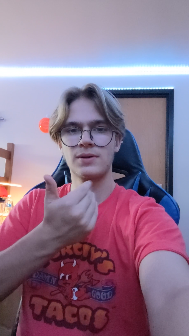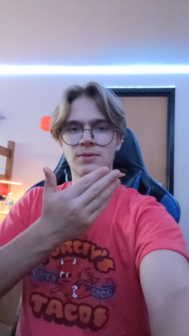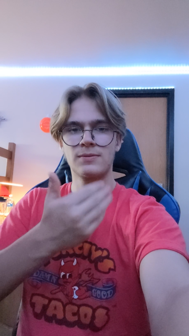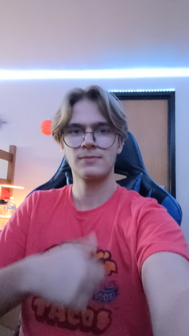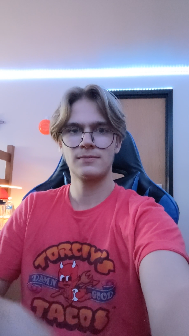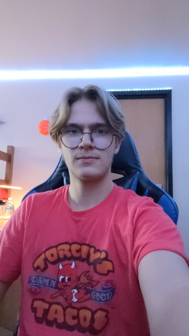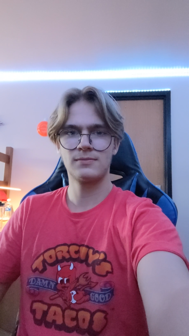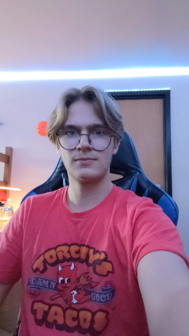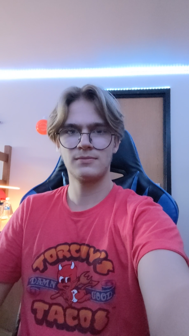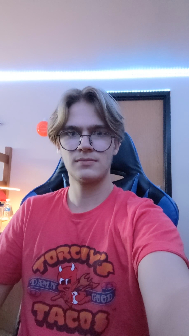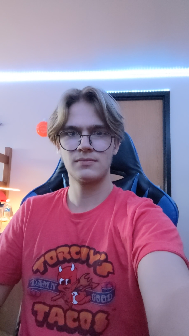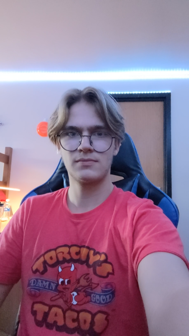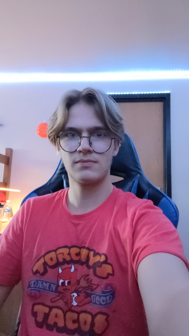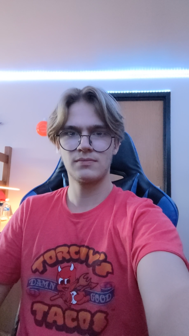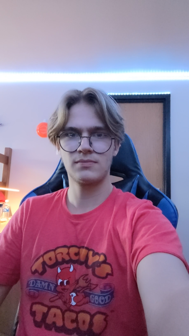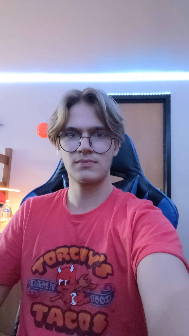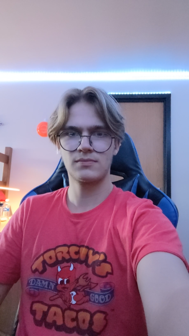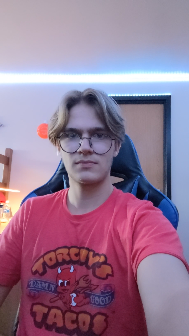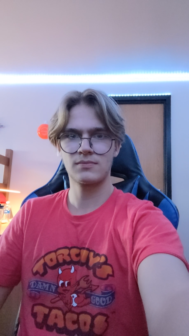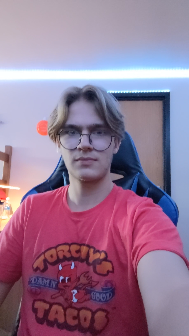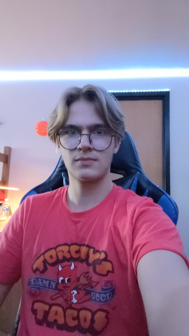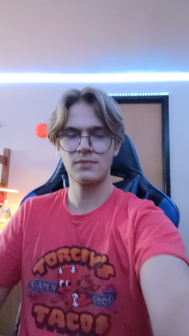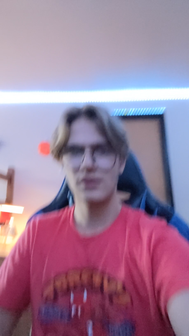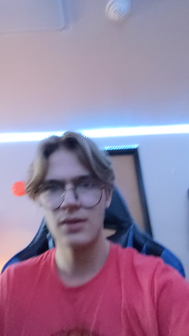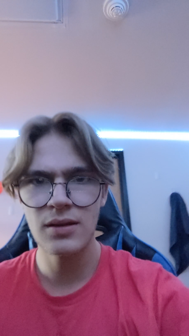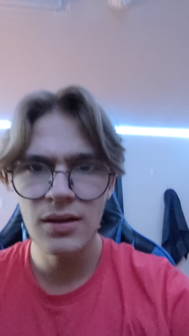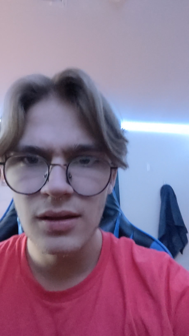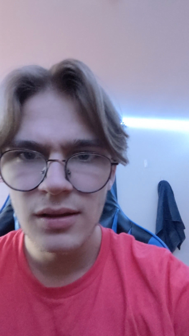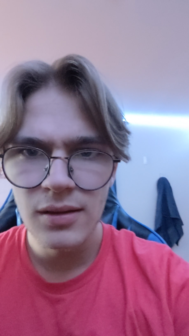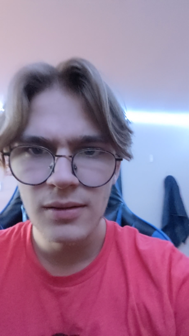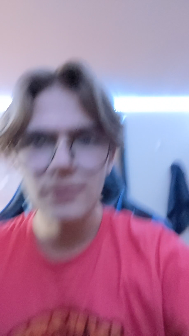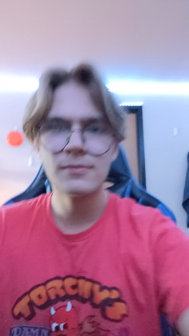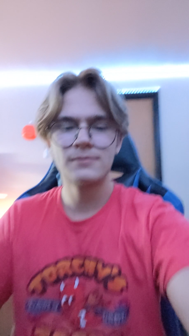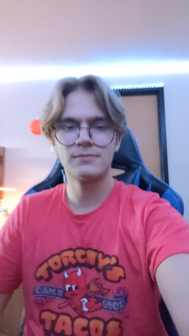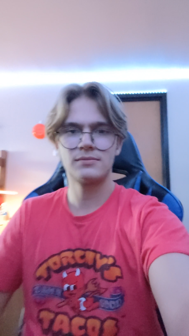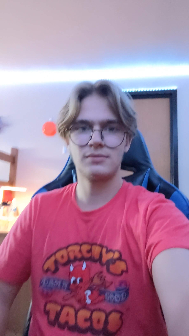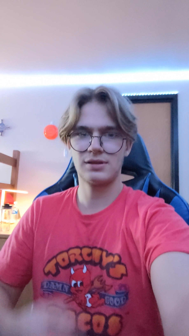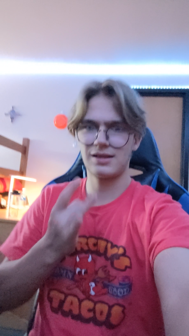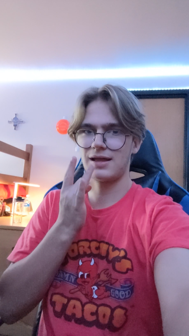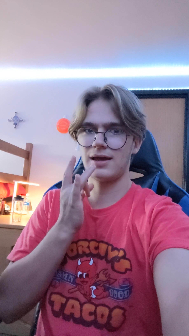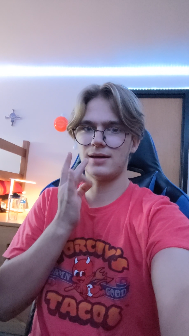light bulb